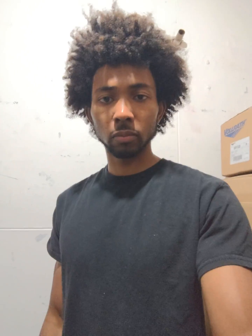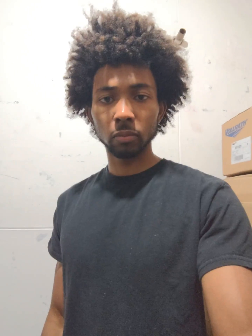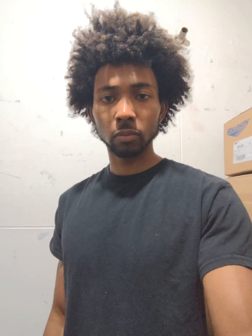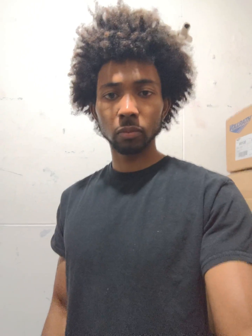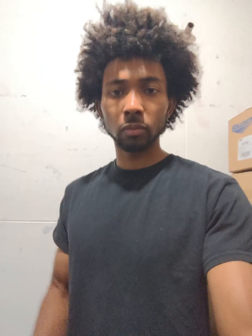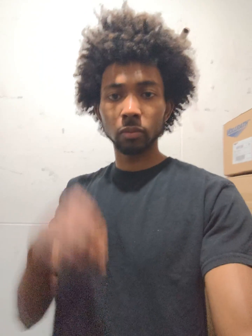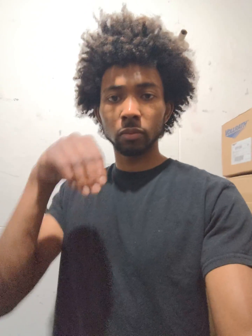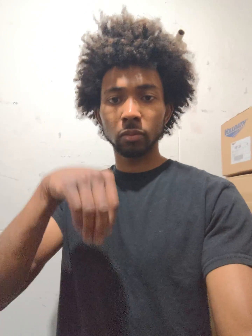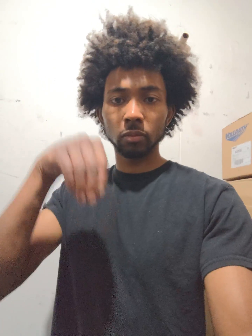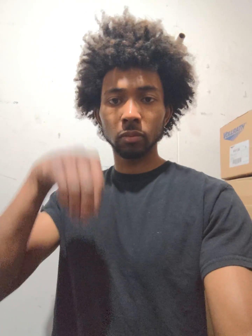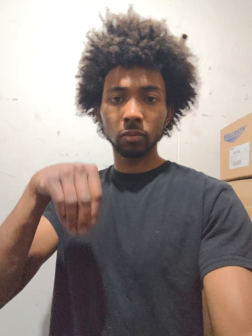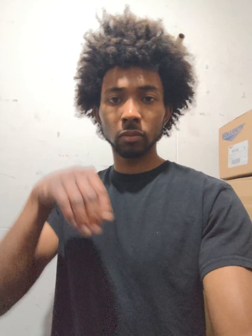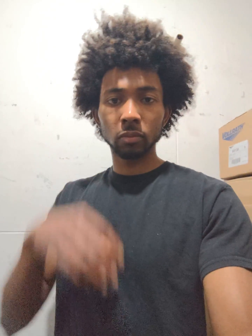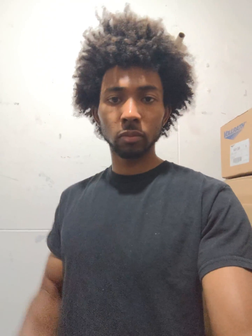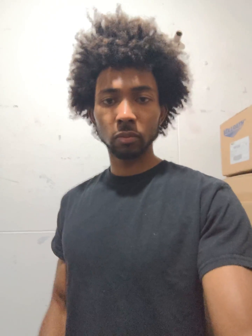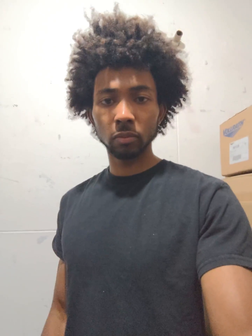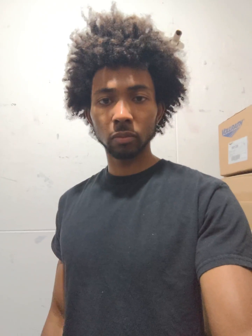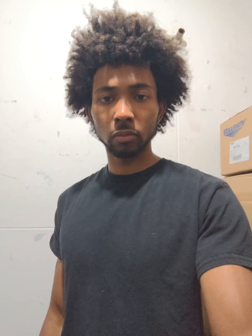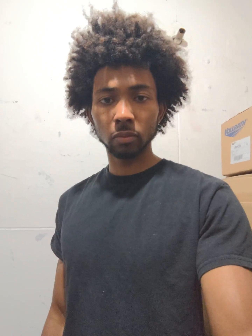inside